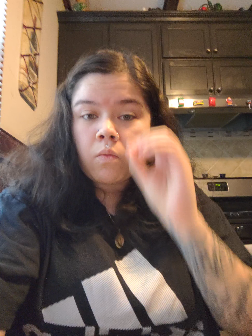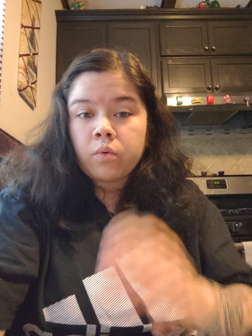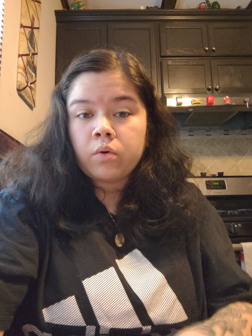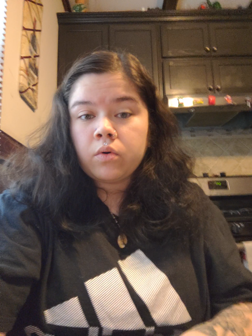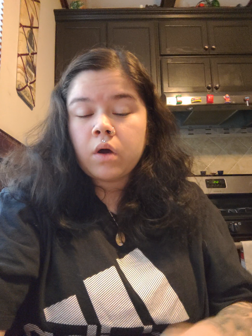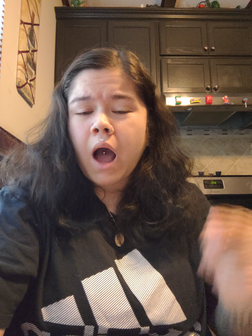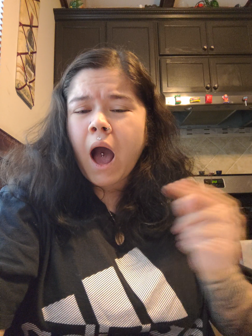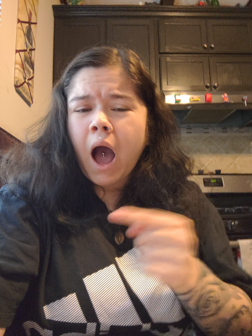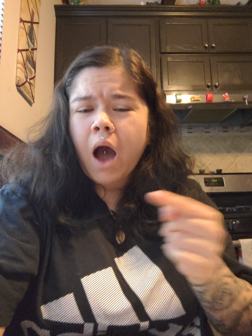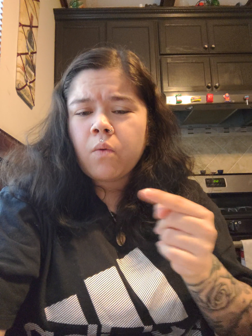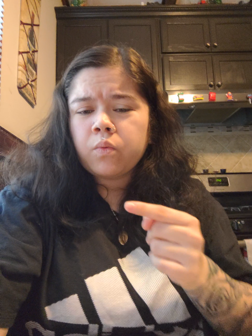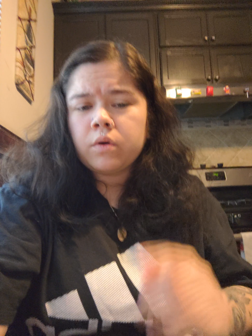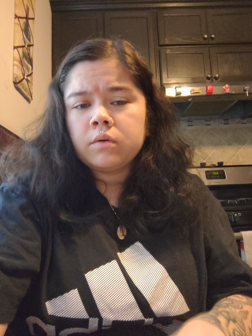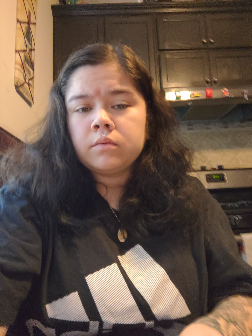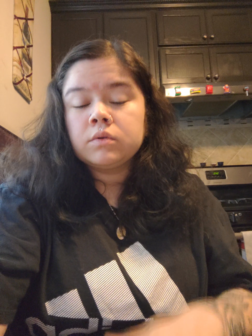owie